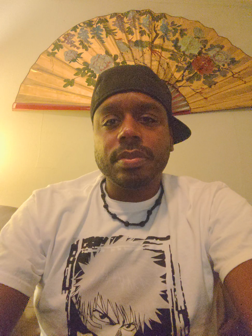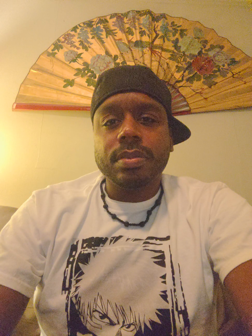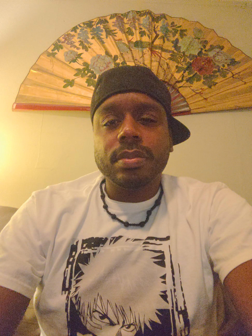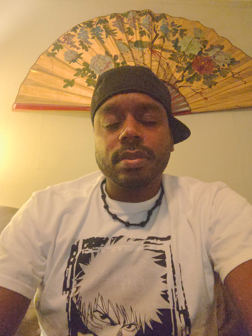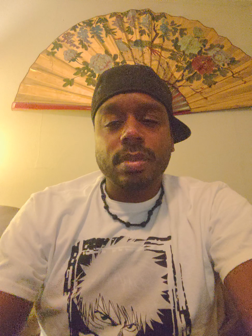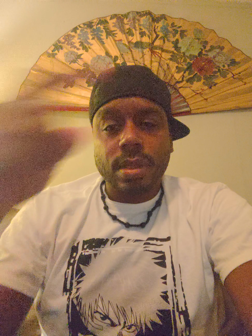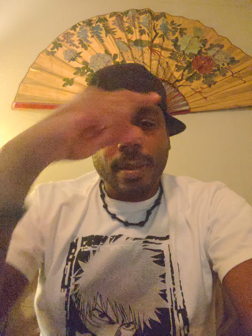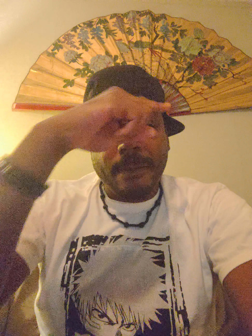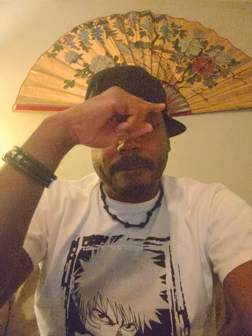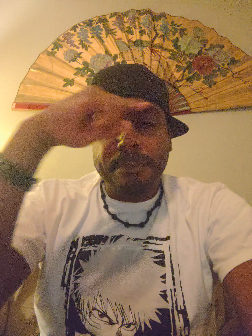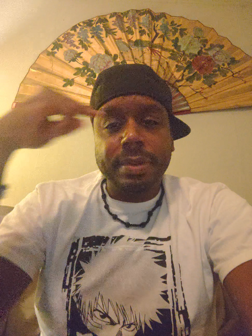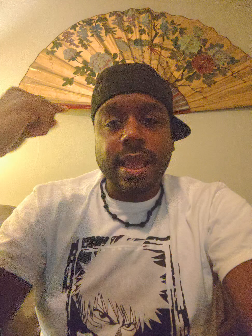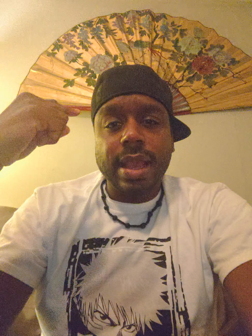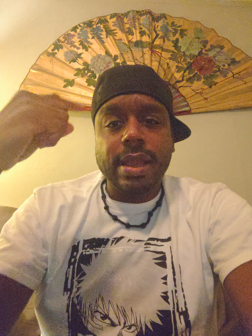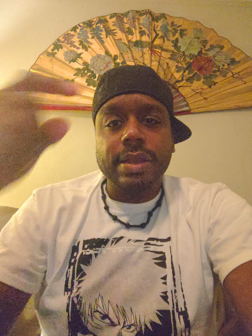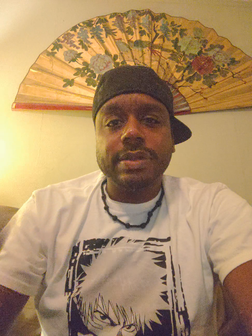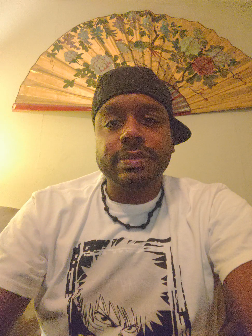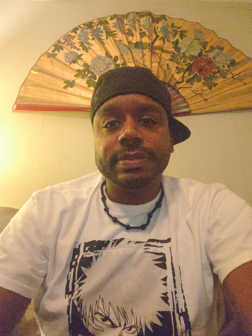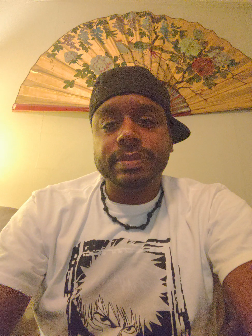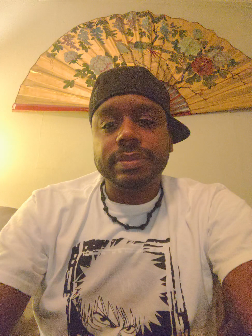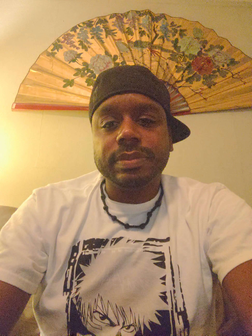black